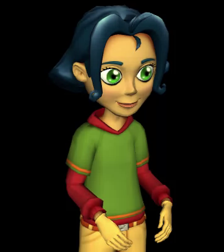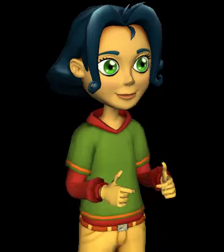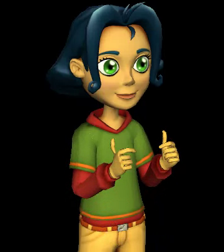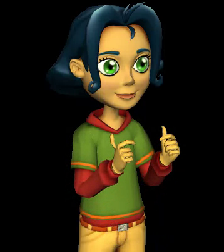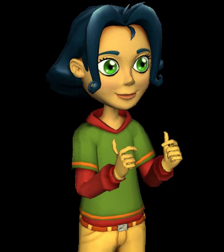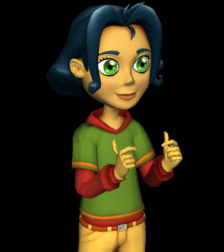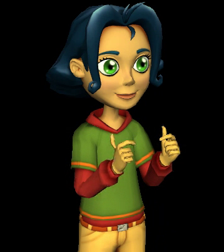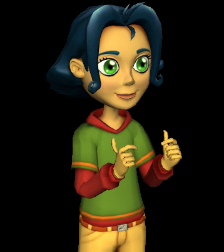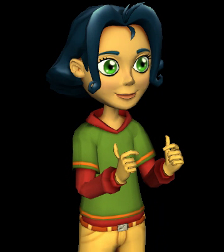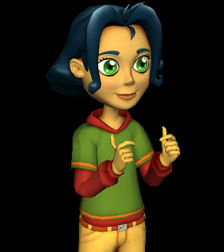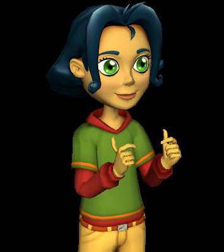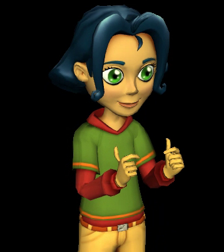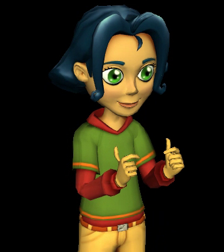محظوظ